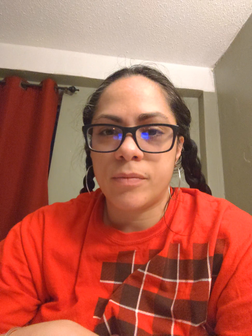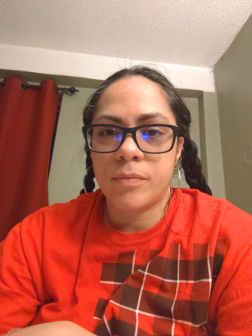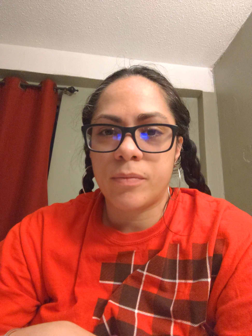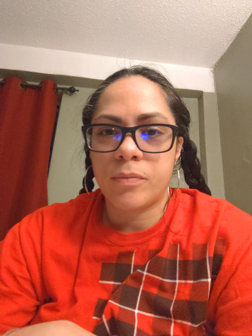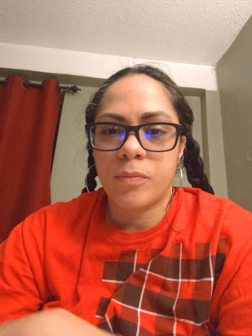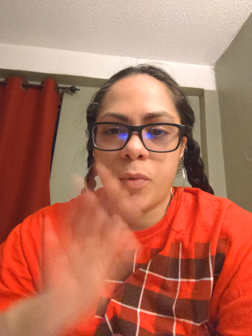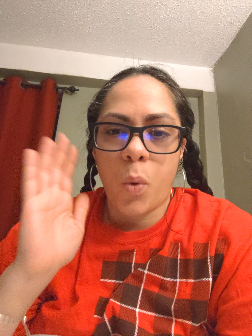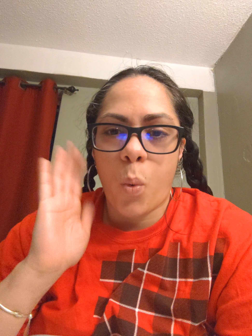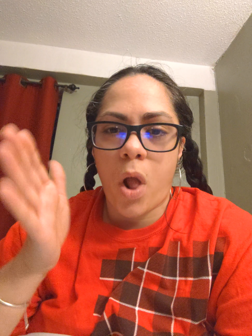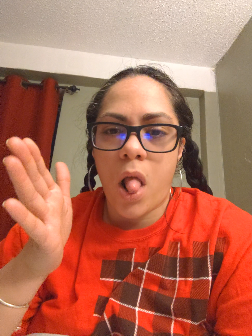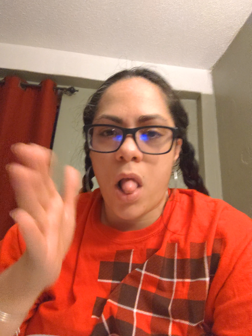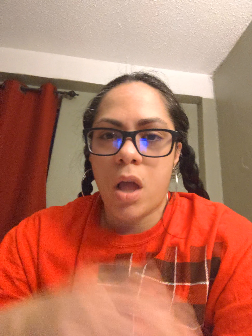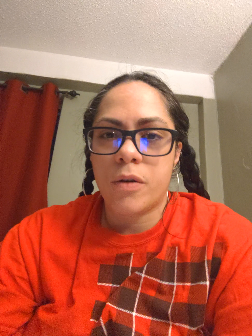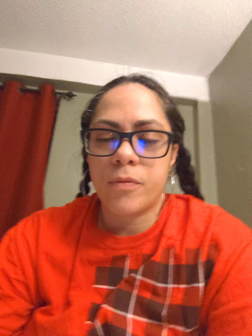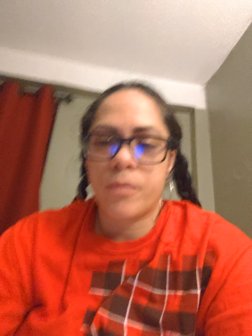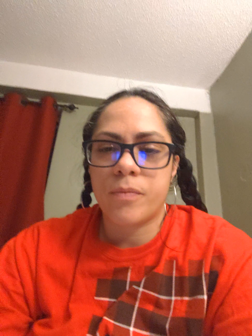will